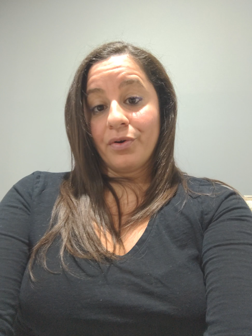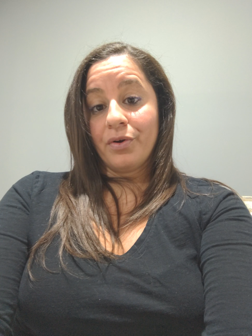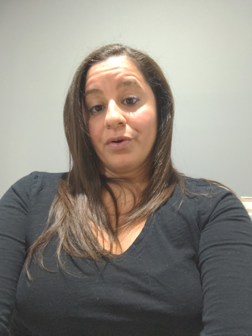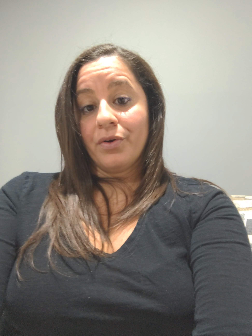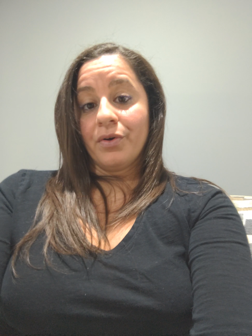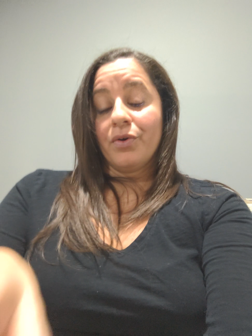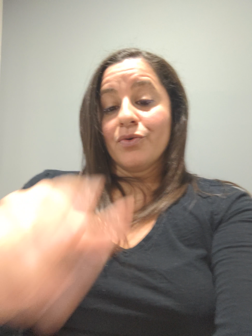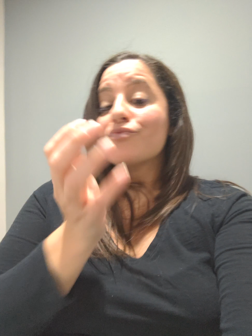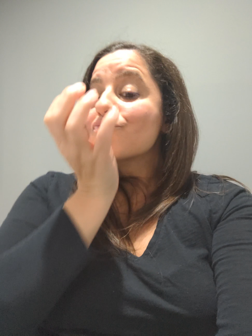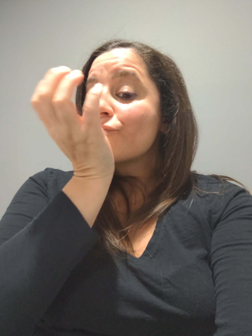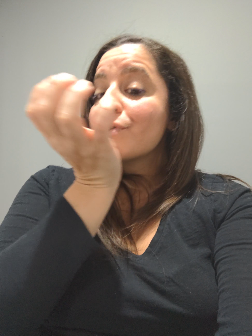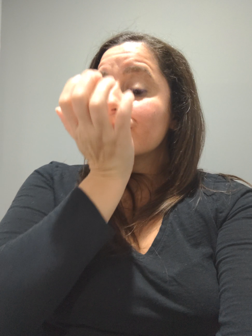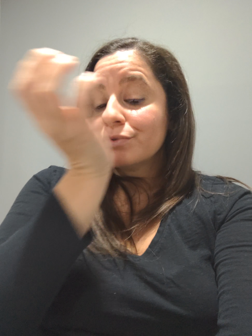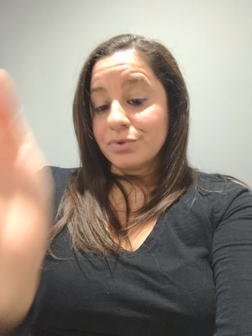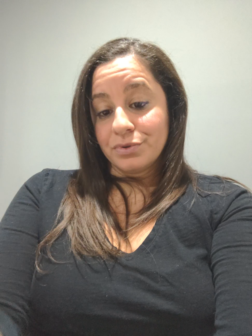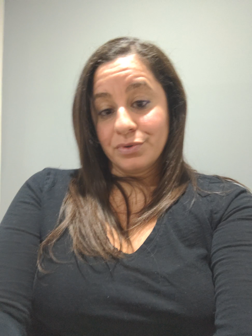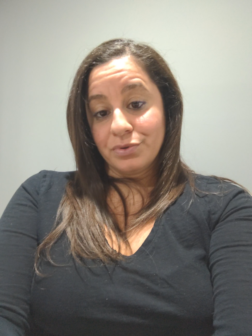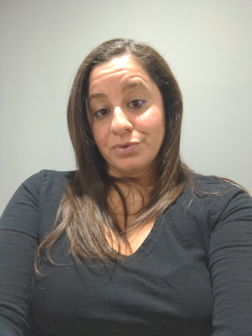grass